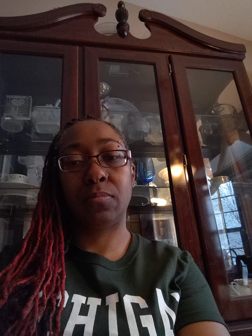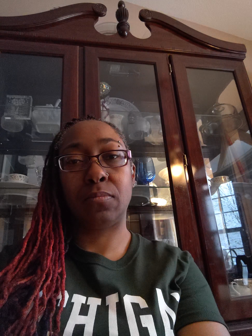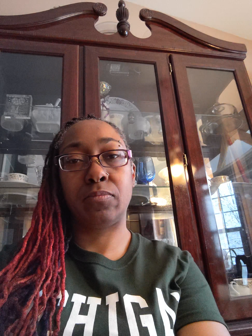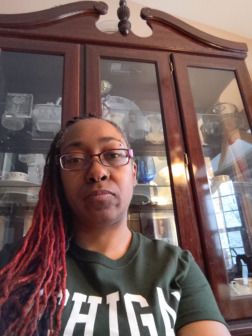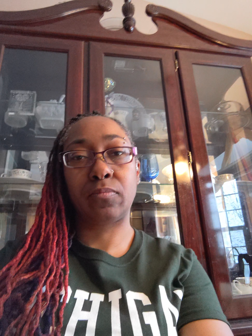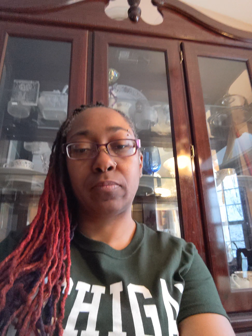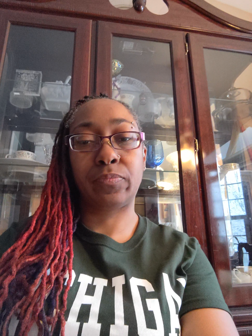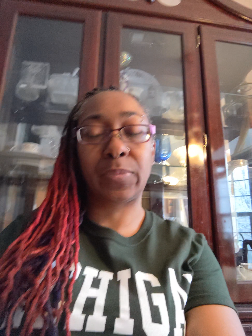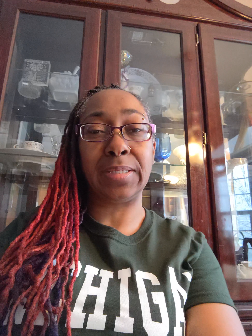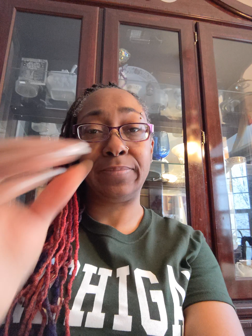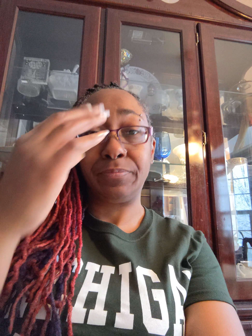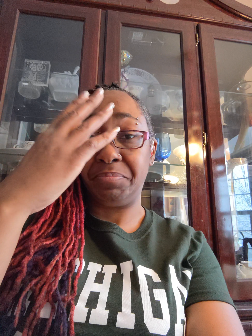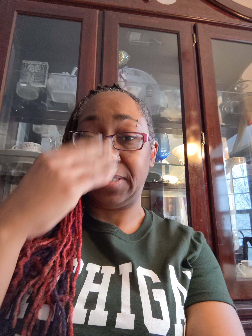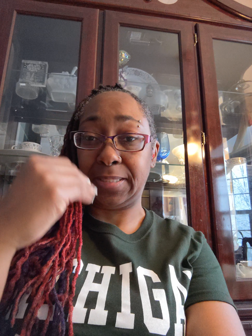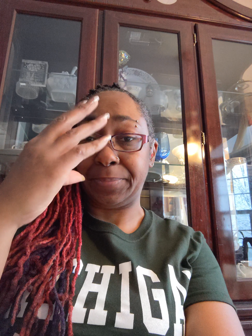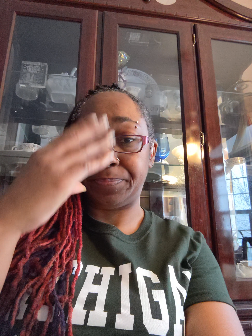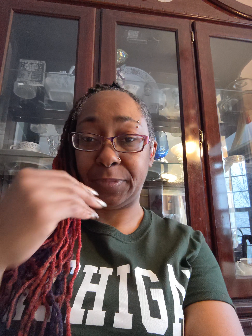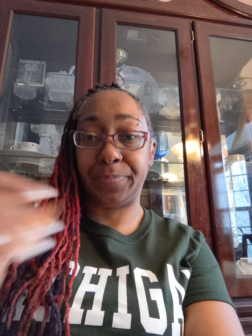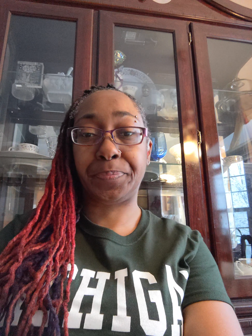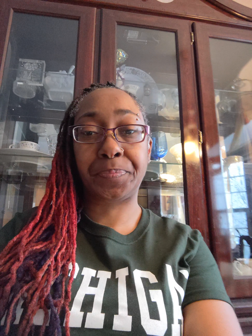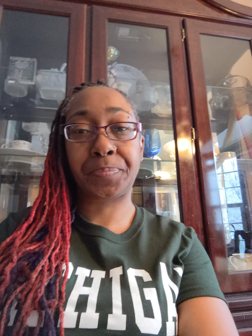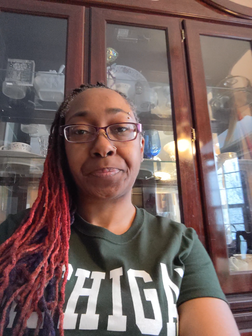sleepy